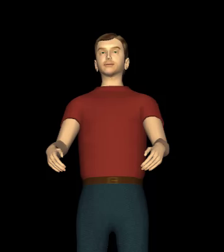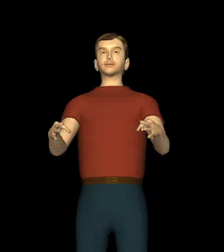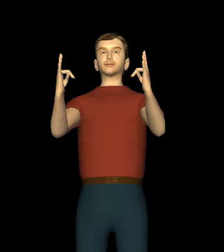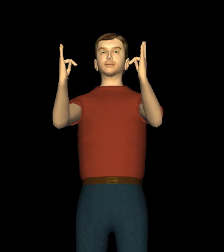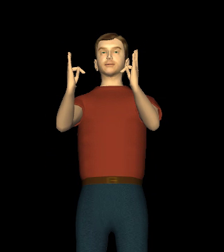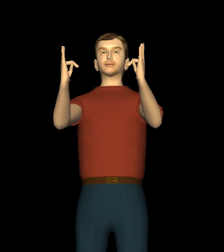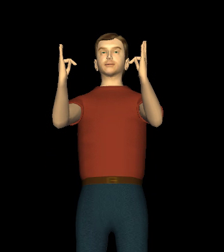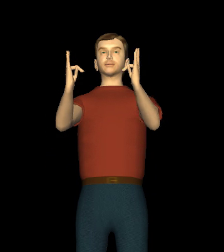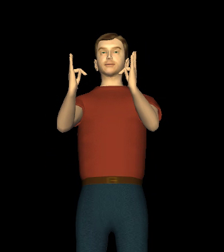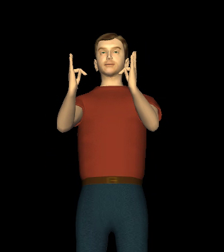خال